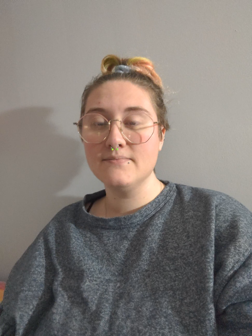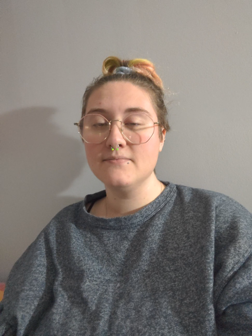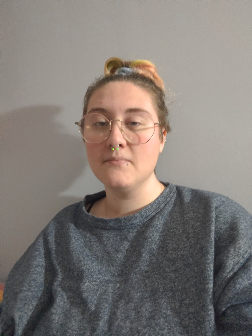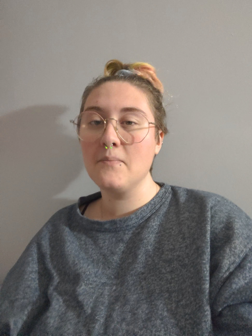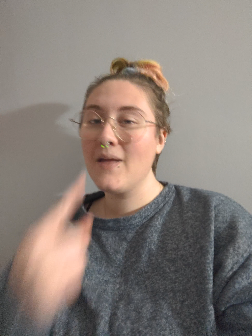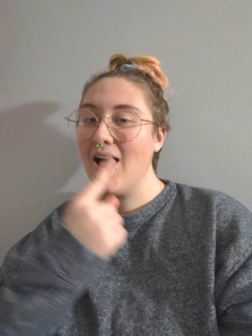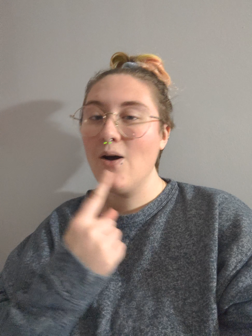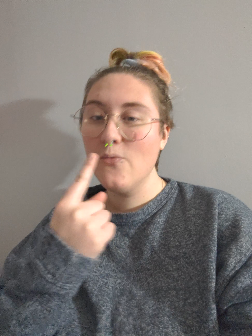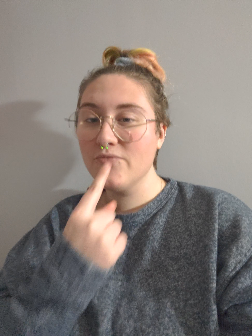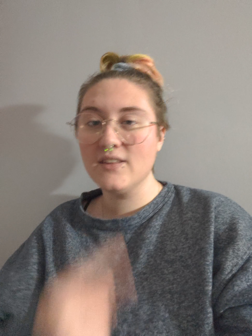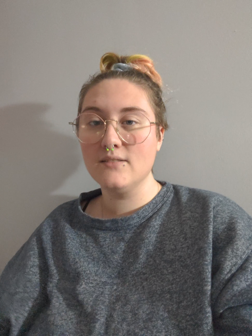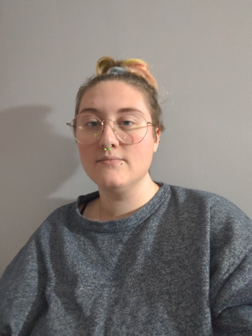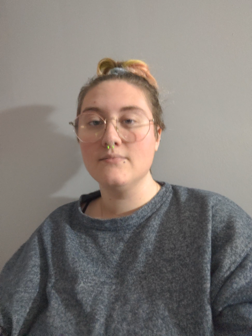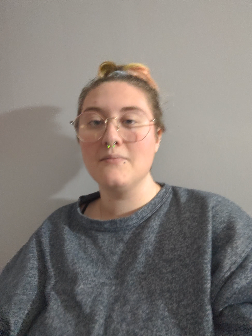mouth